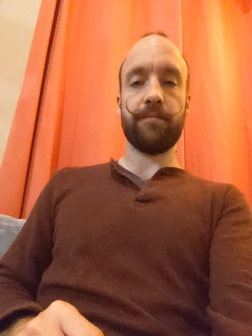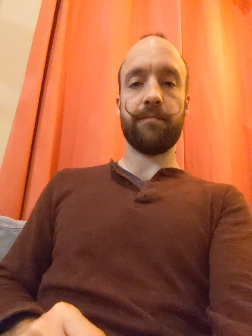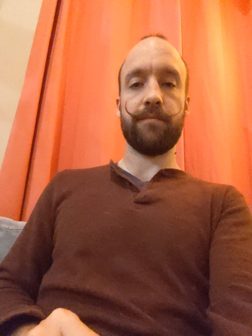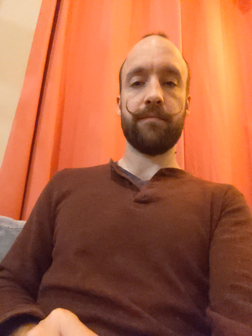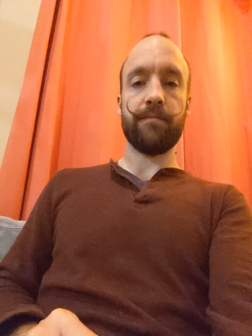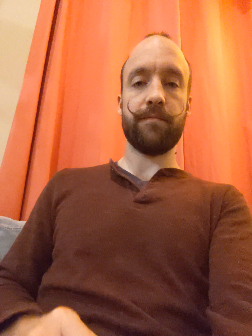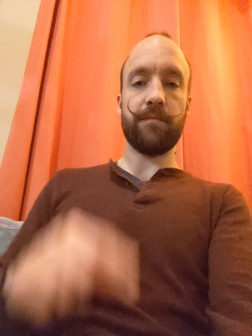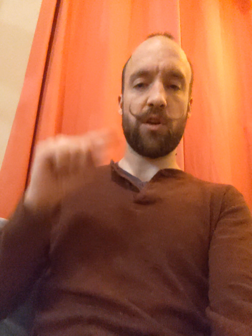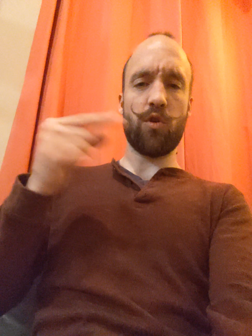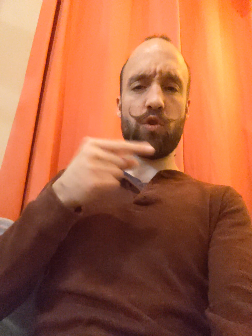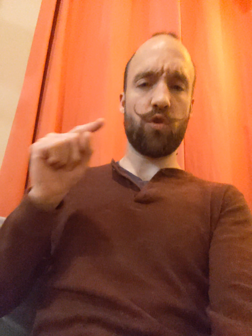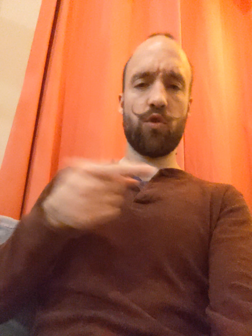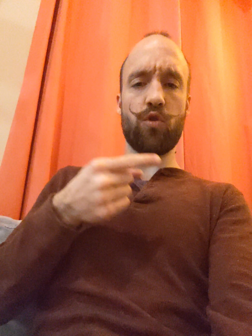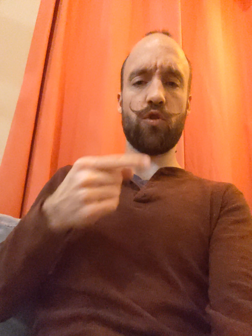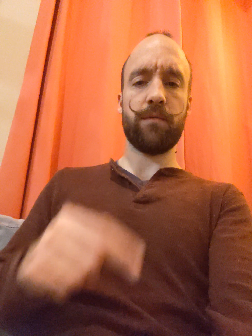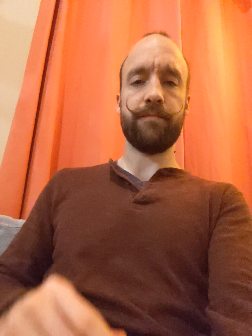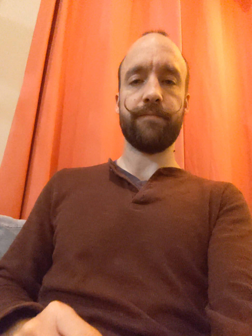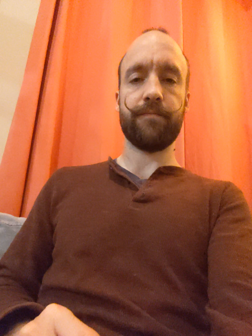owie